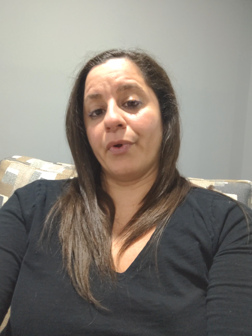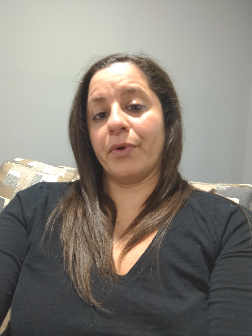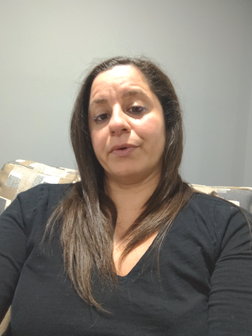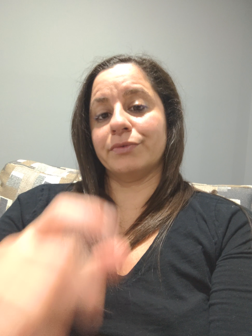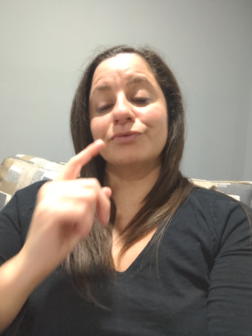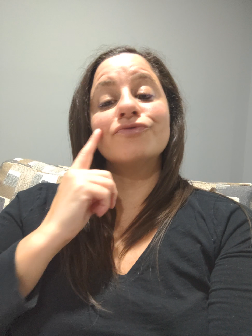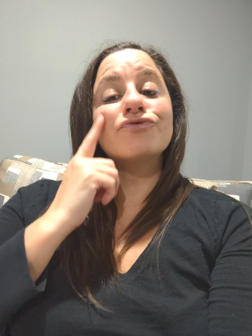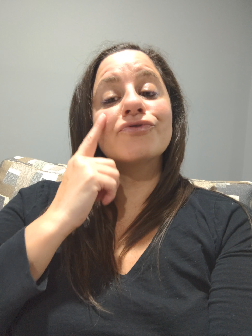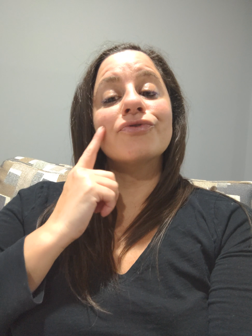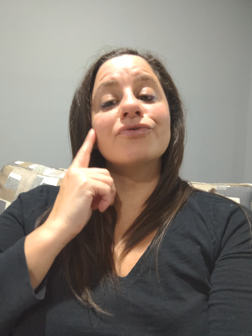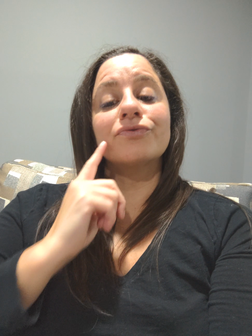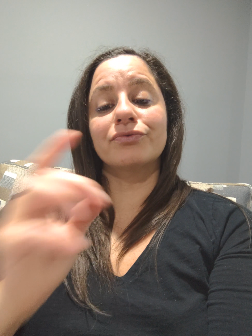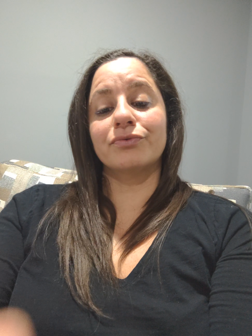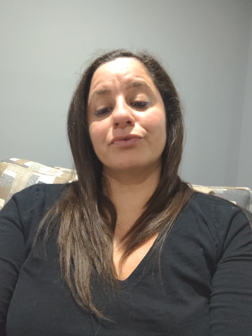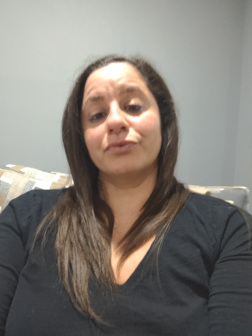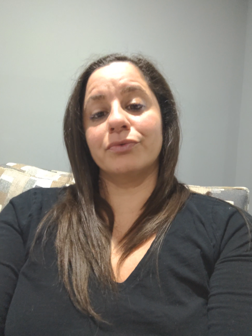cheek